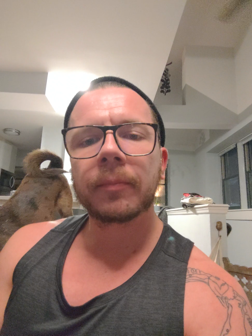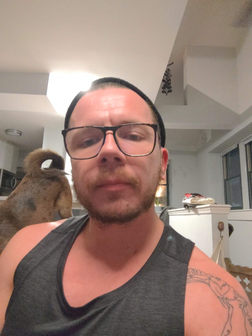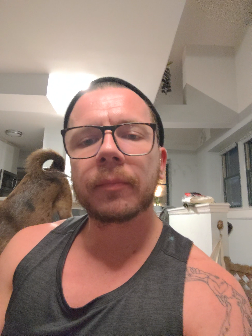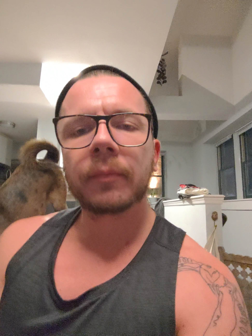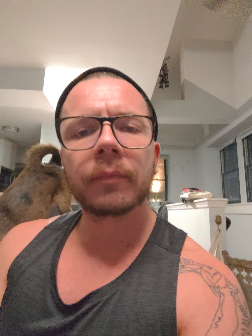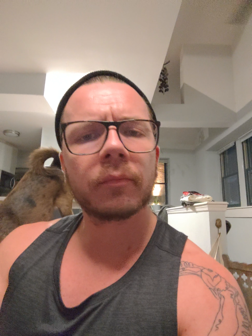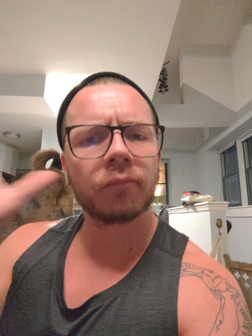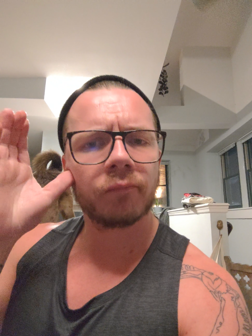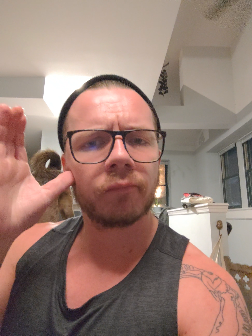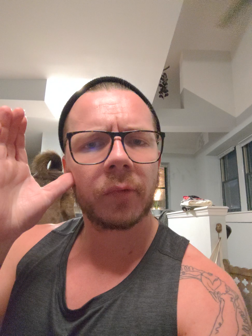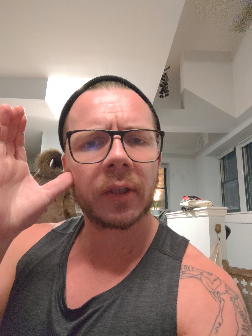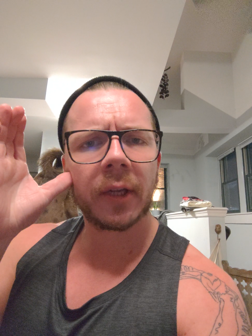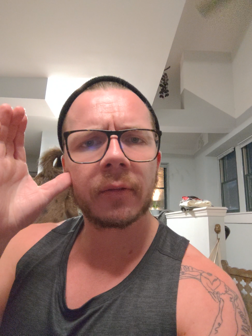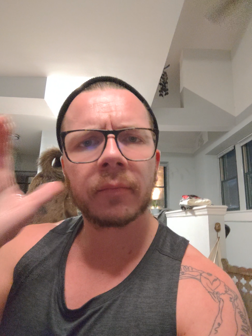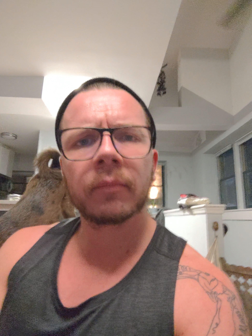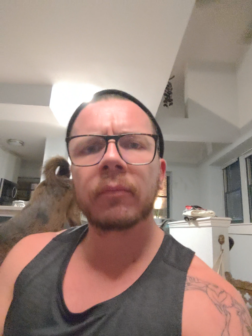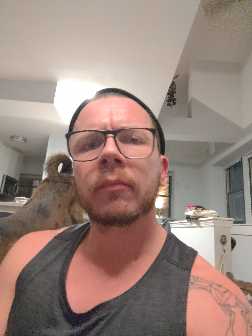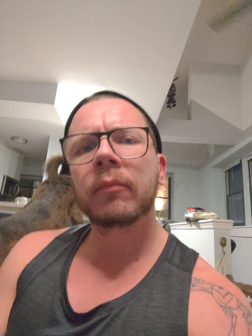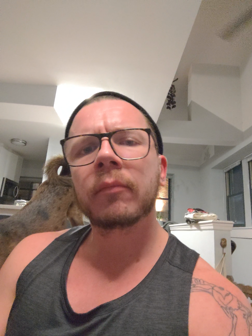listen